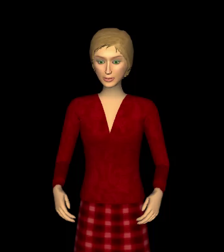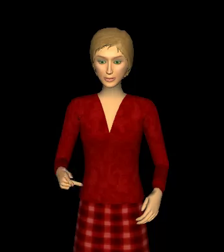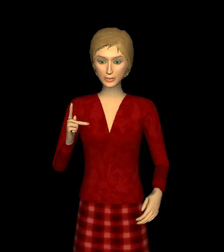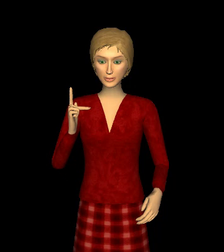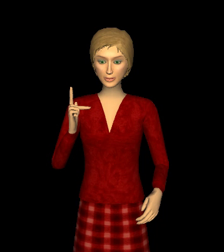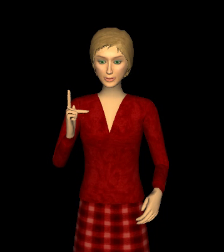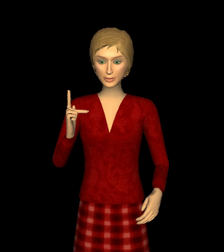كيلومتر